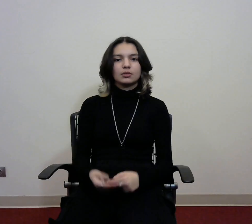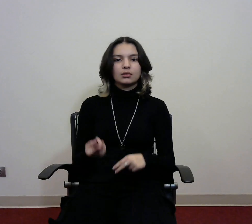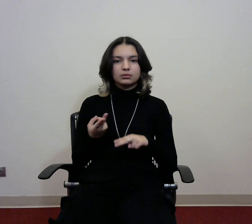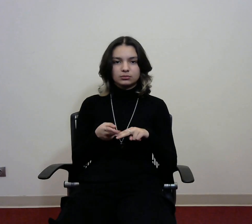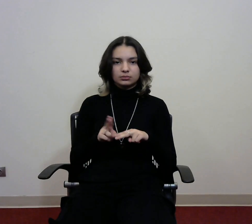bu